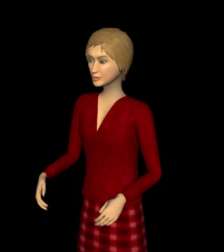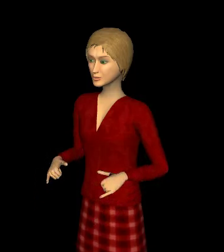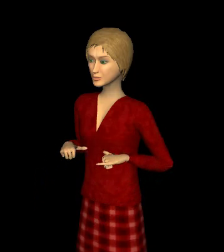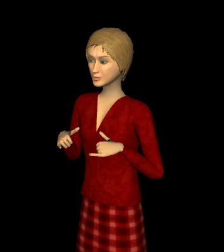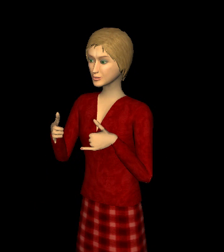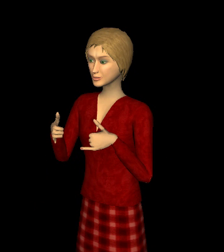شاب